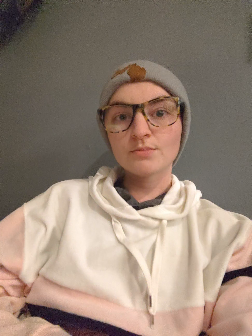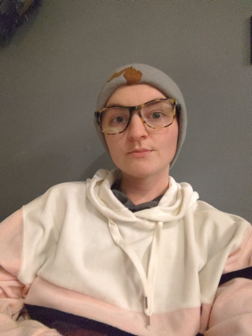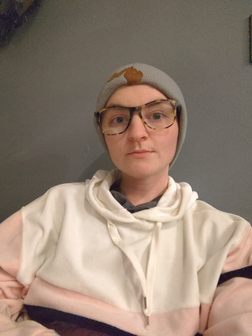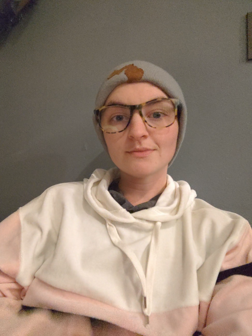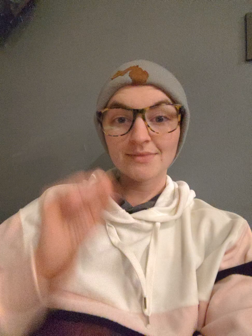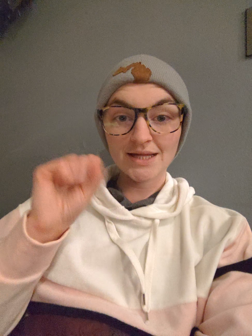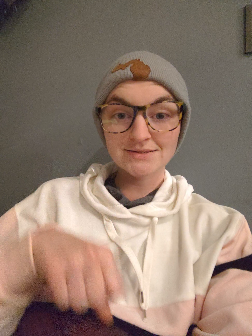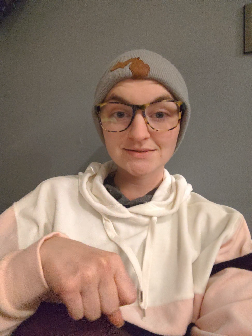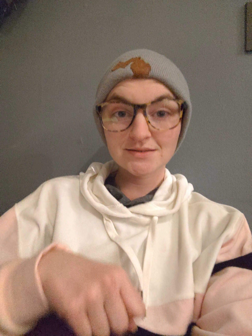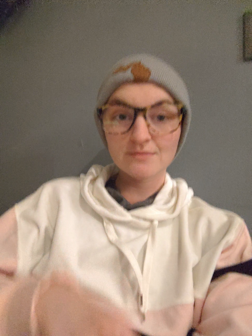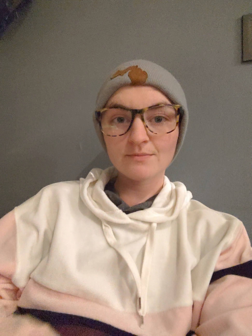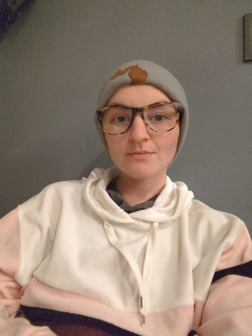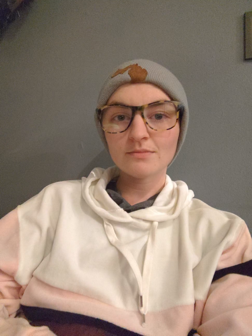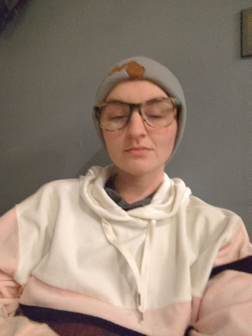can